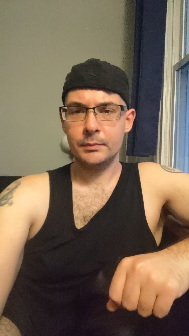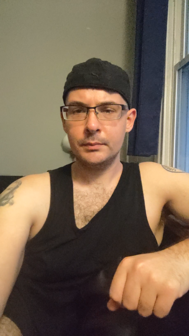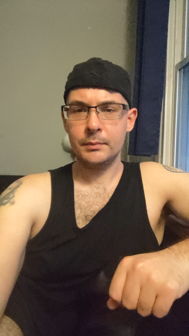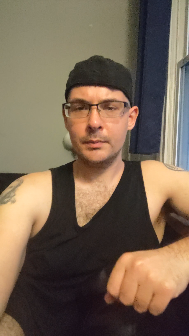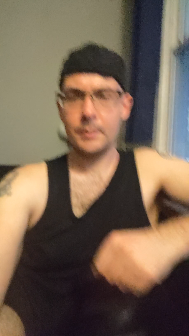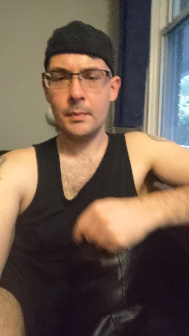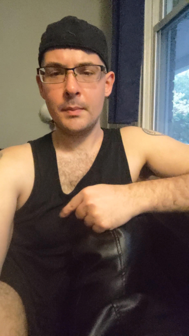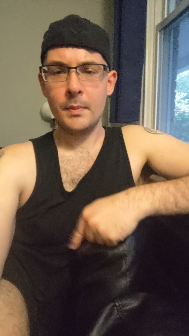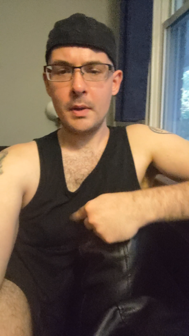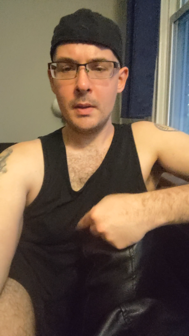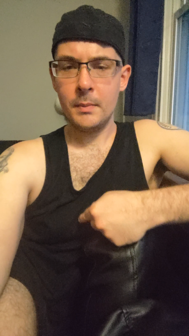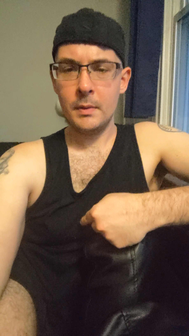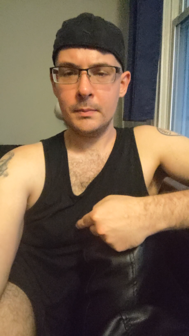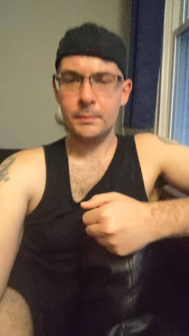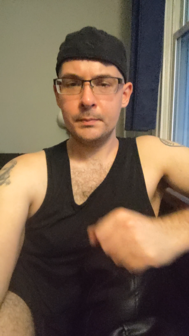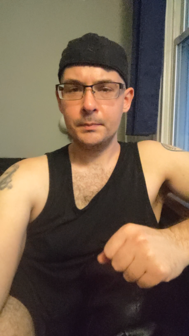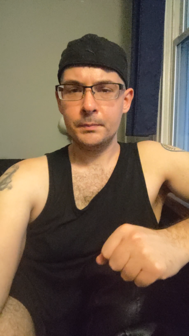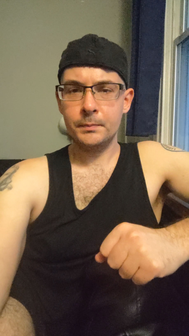belly button